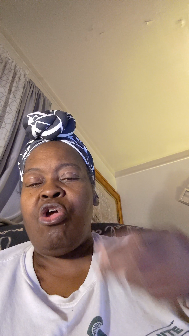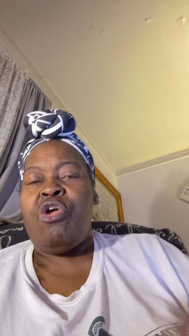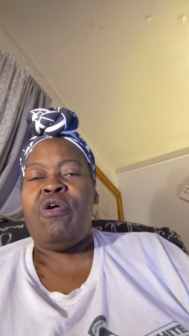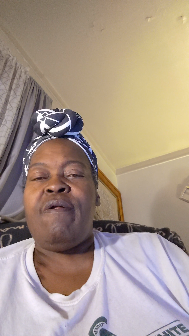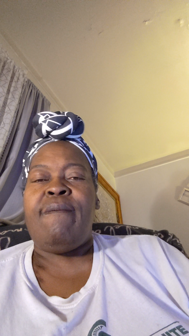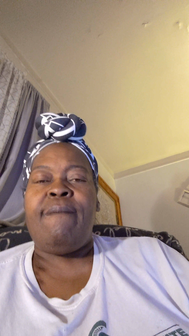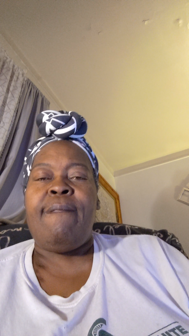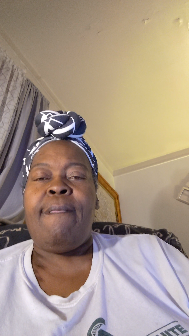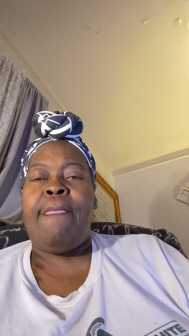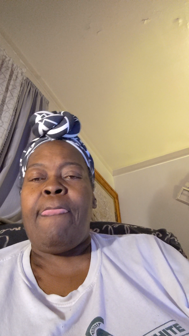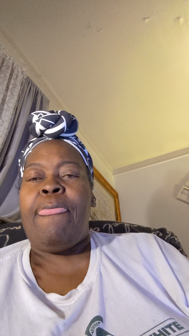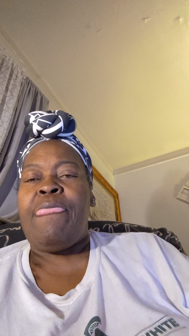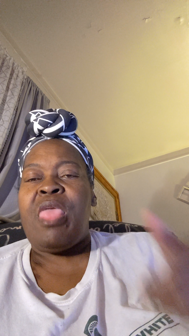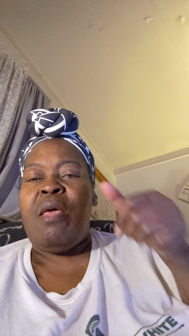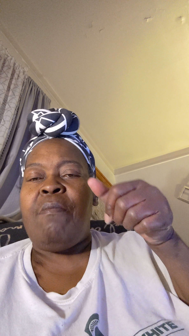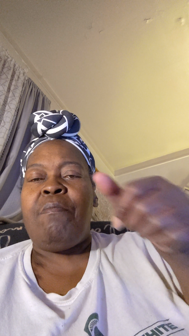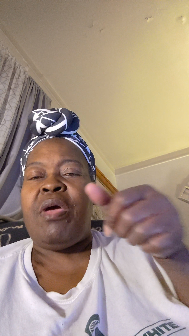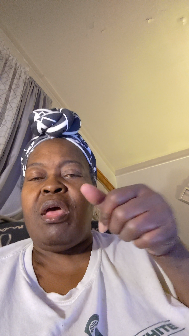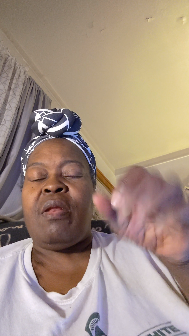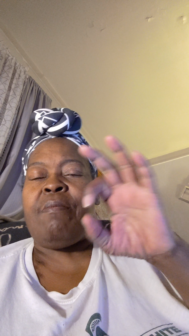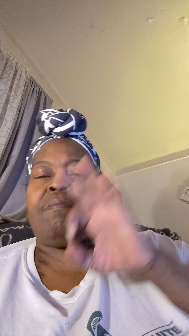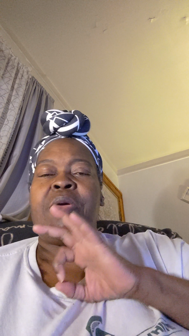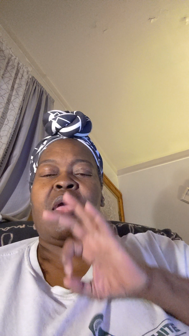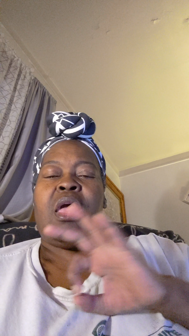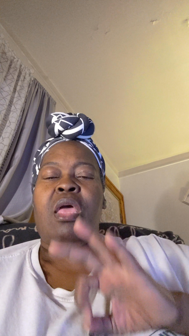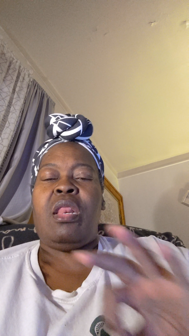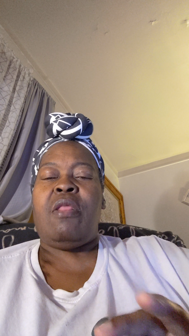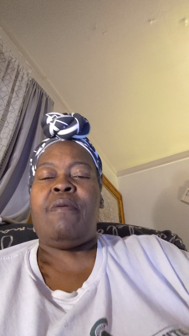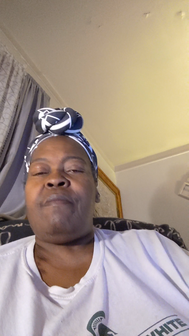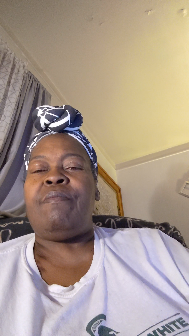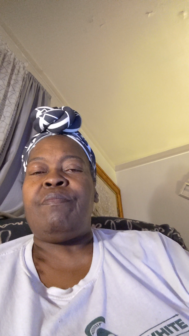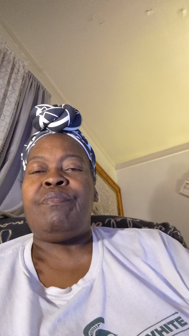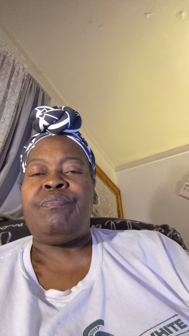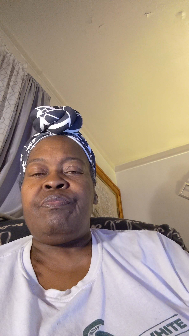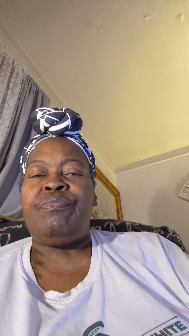button